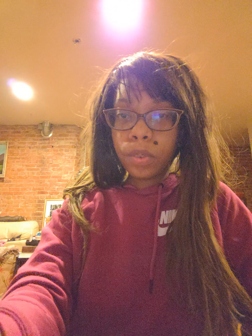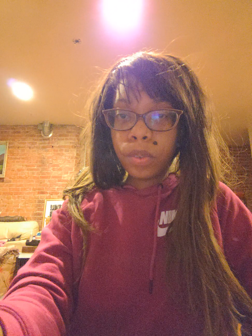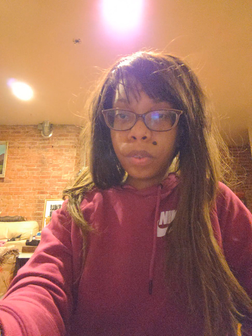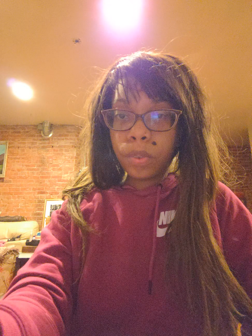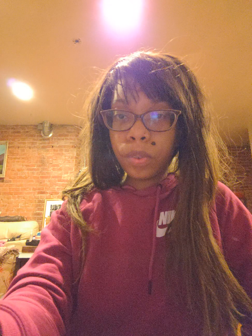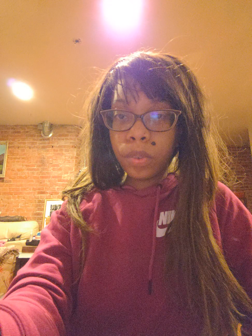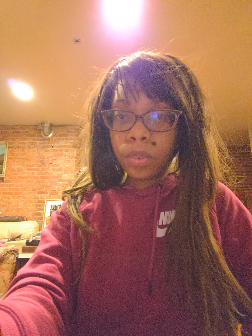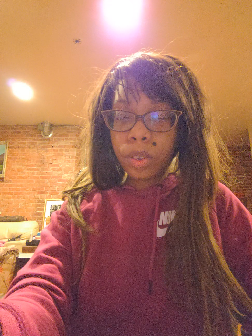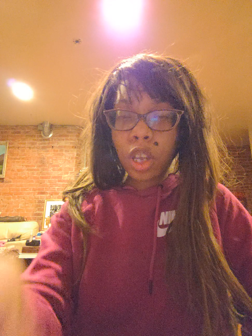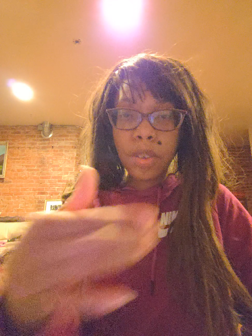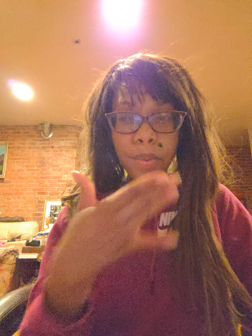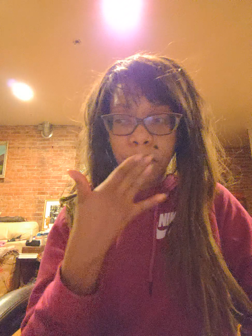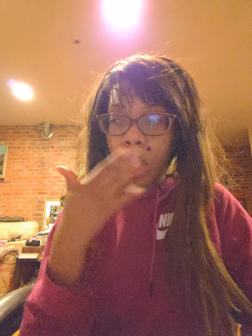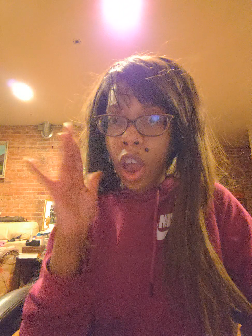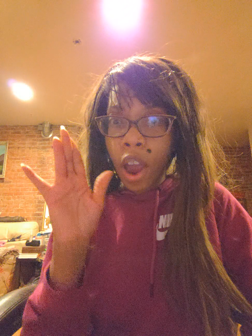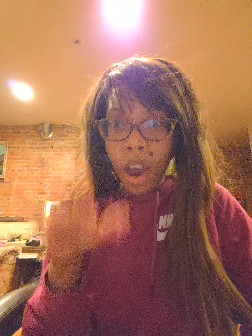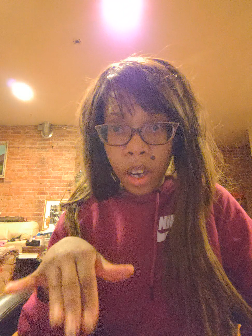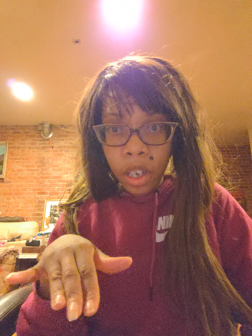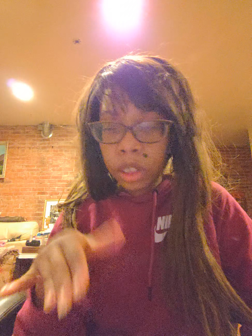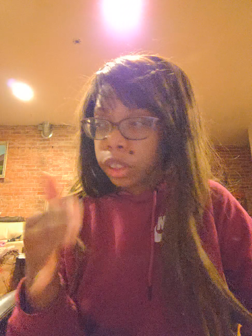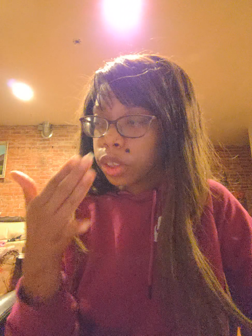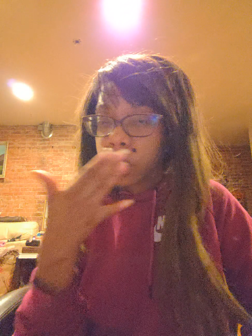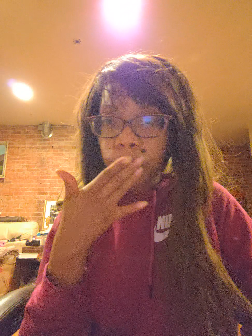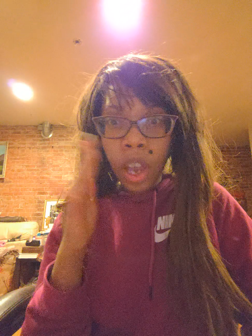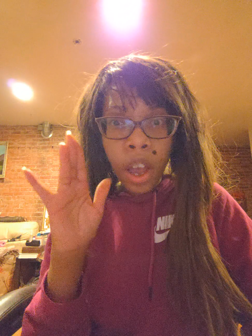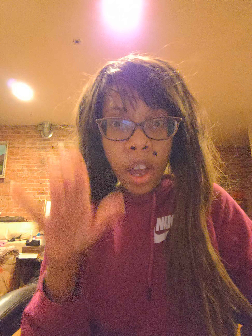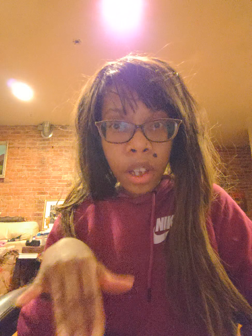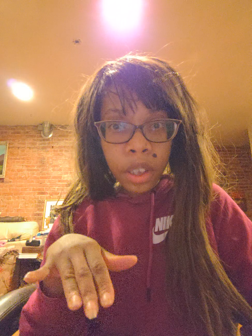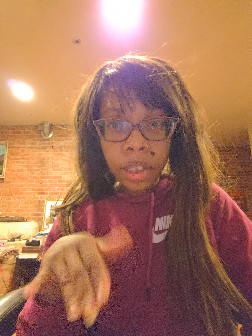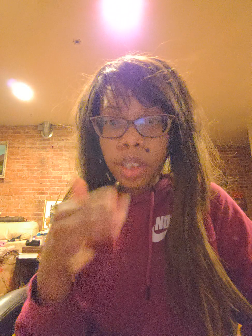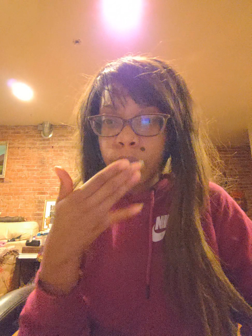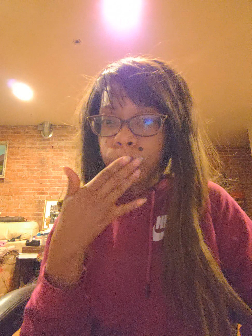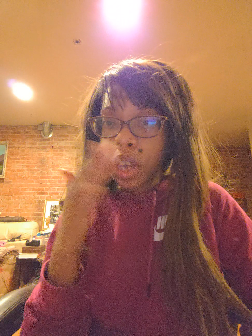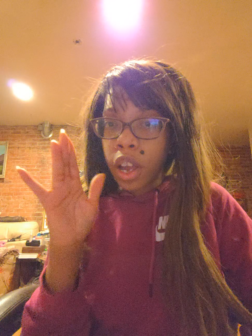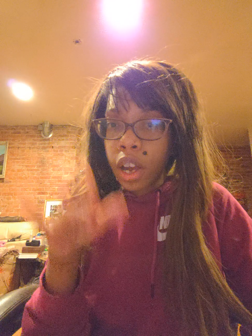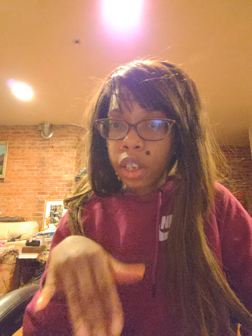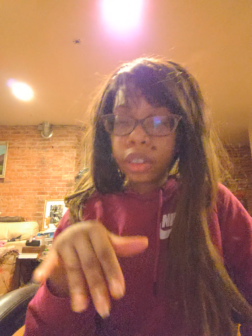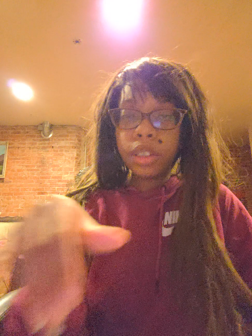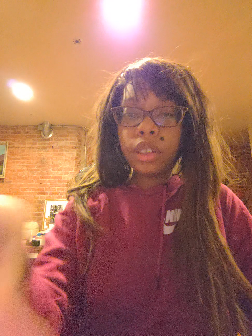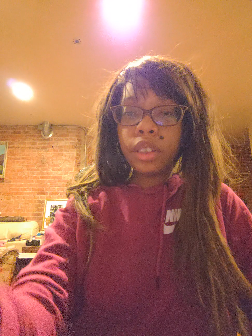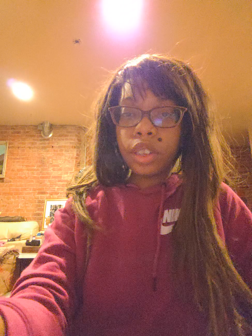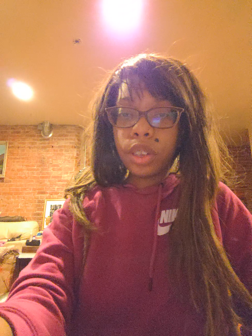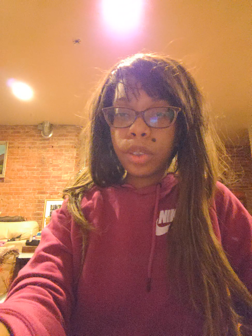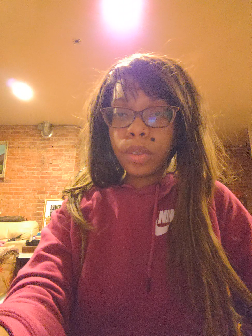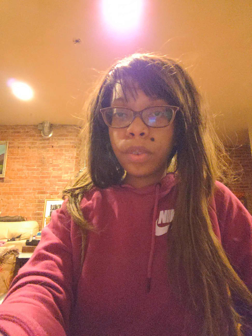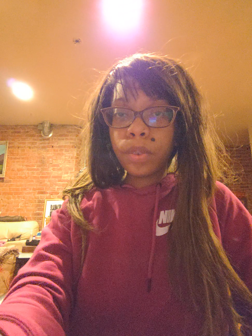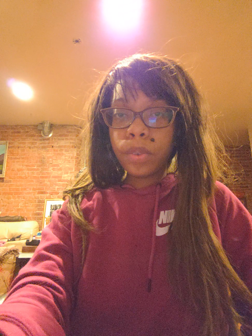bad